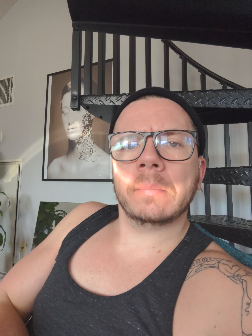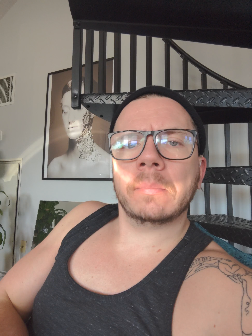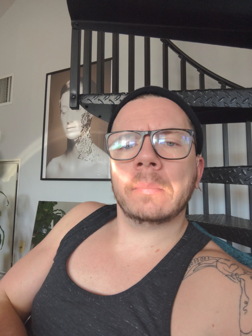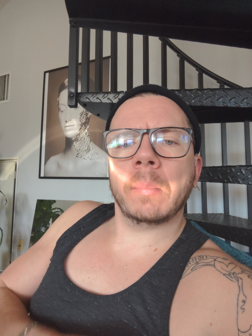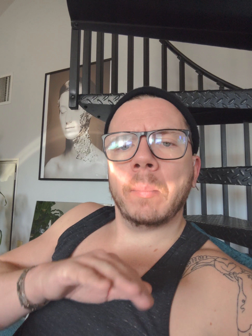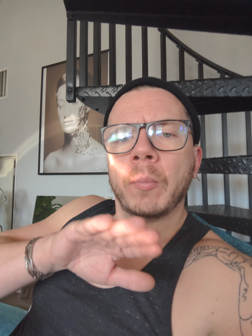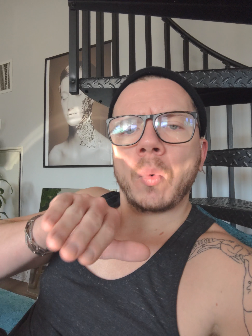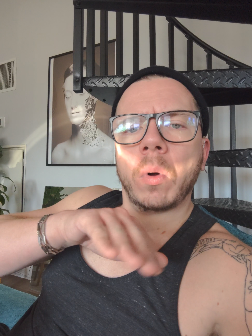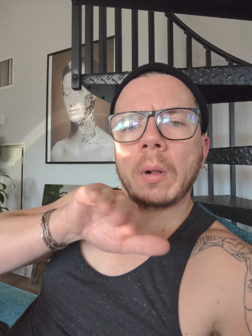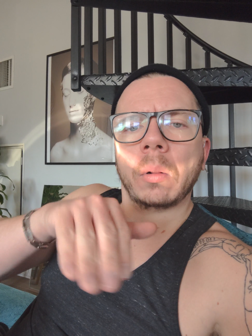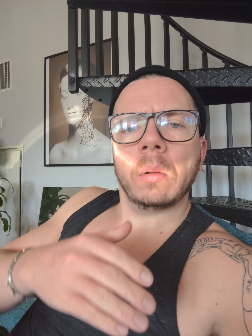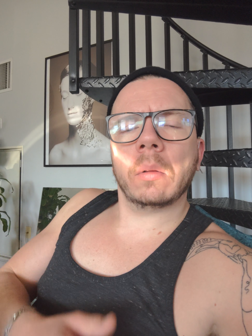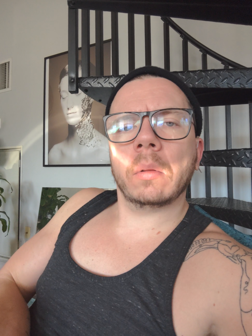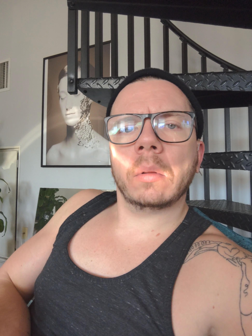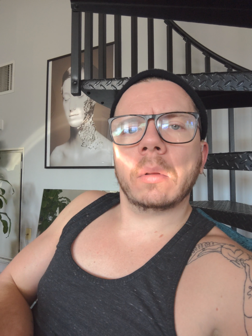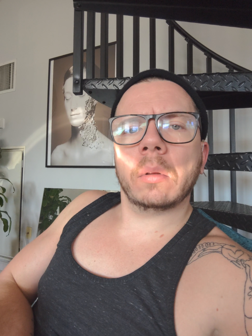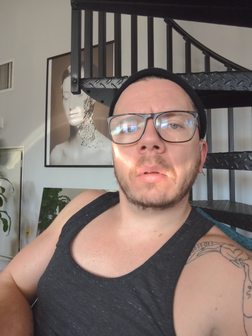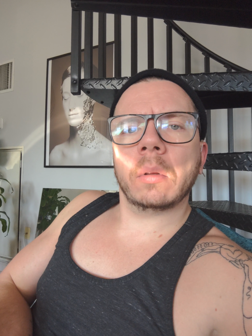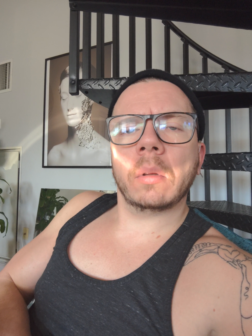pool